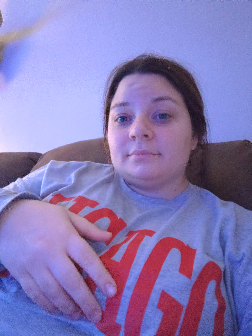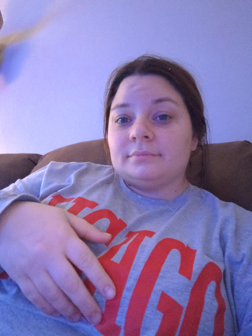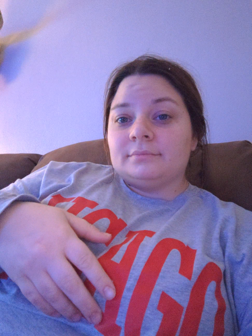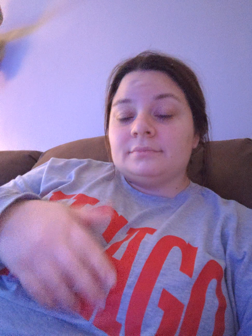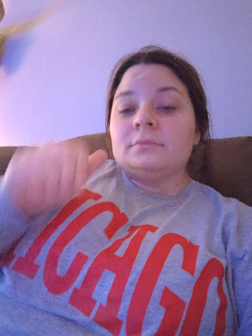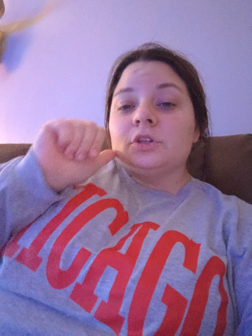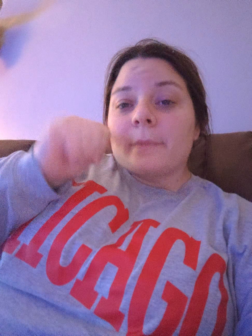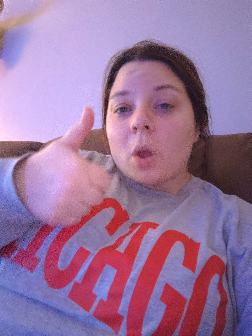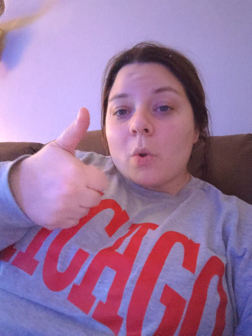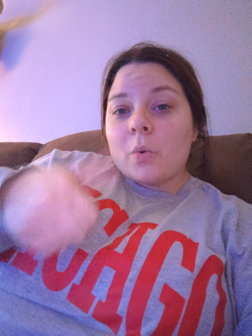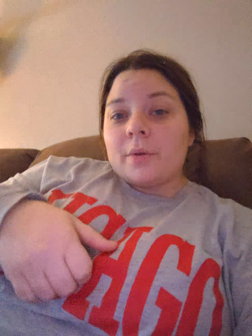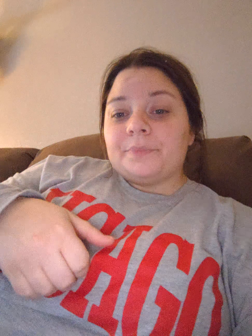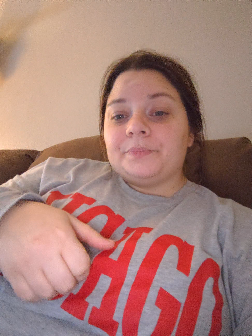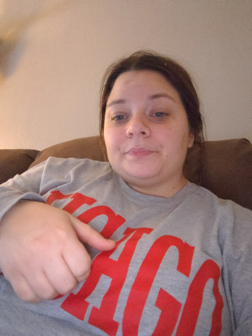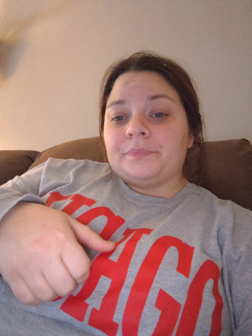tomorrow